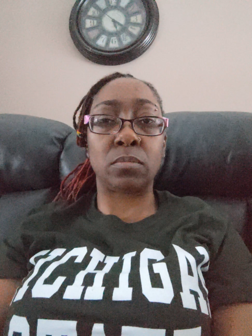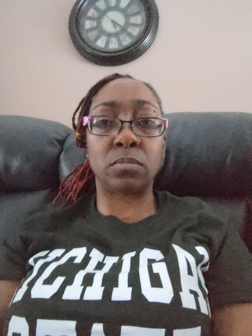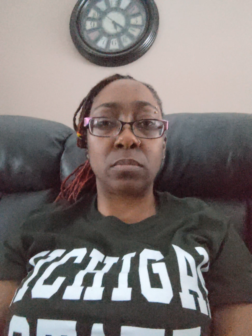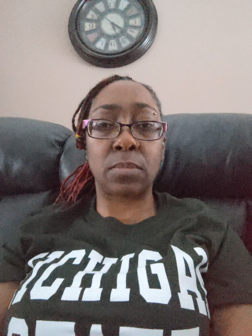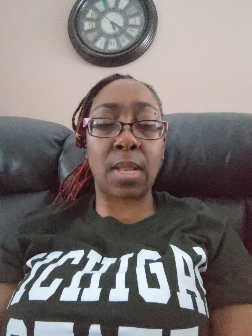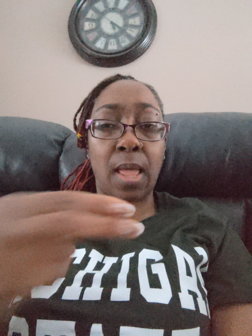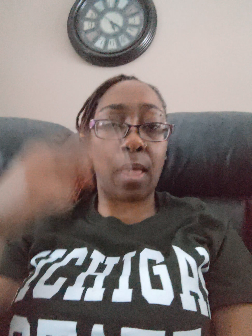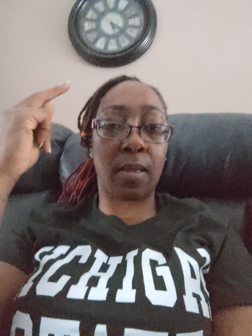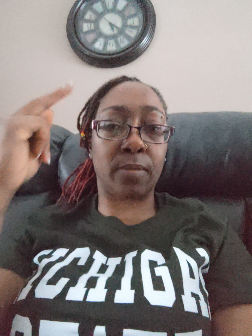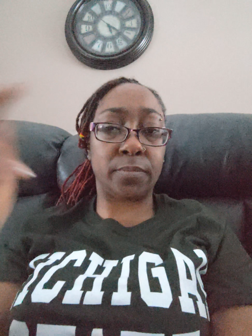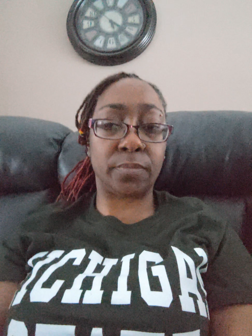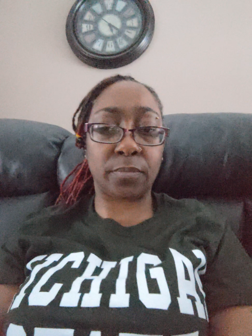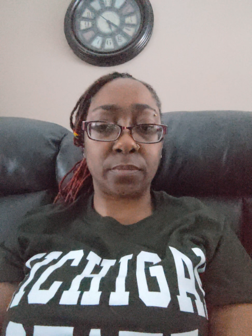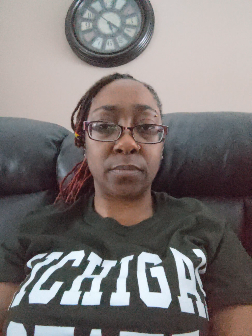high